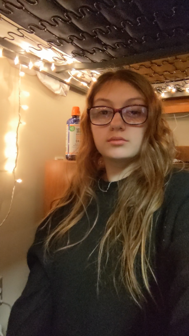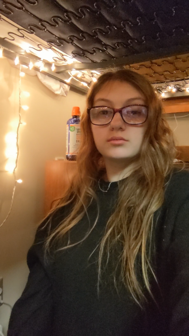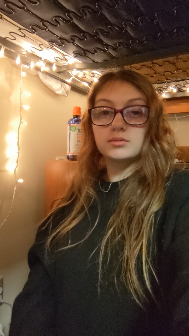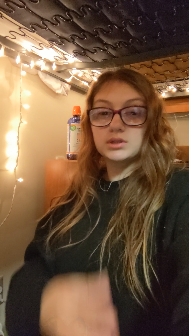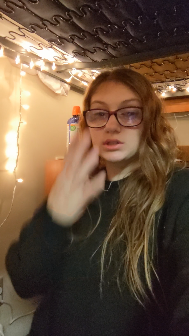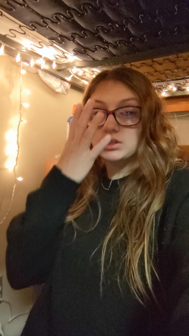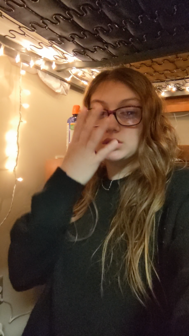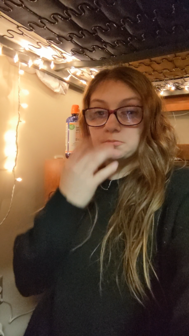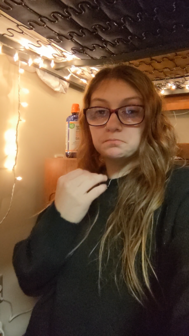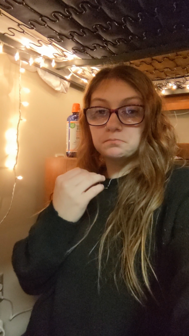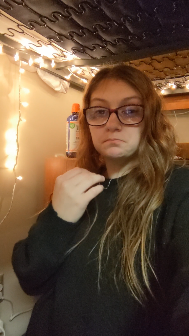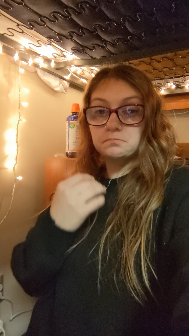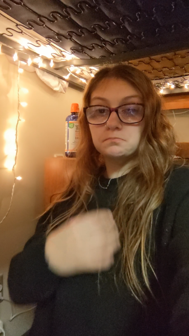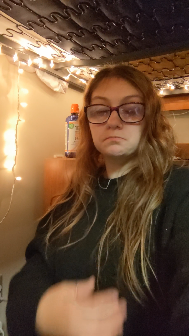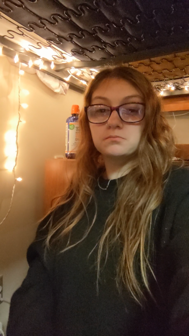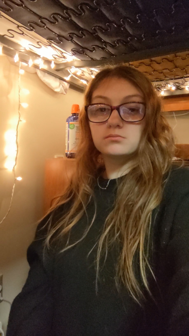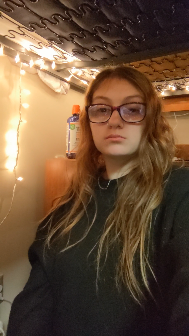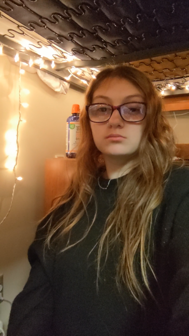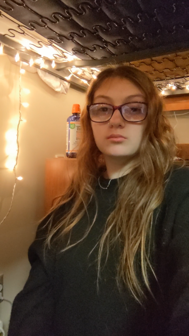asleep